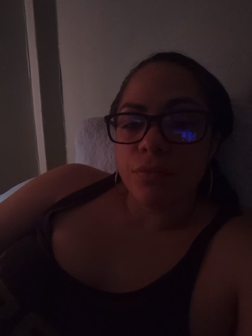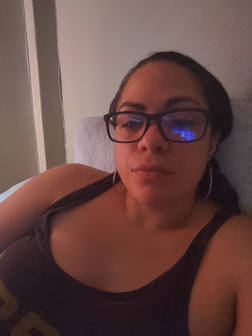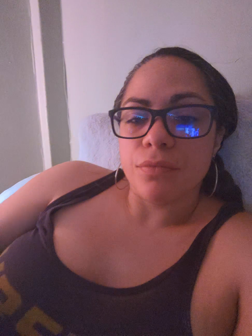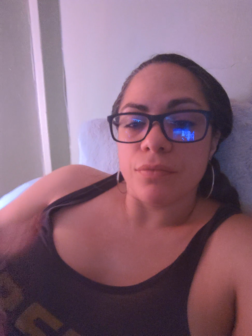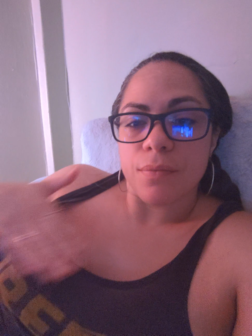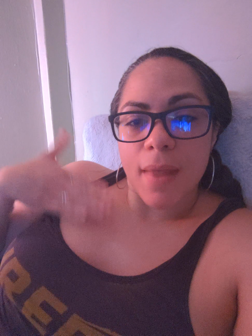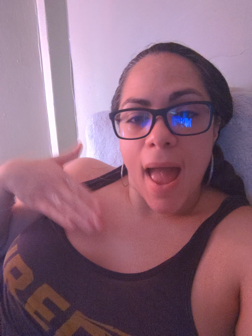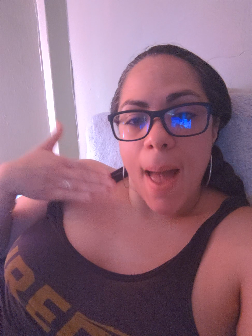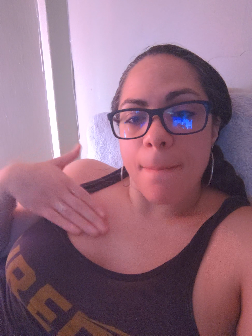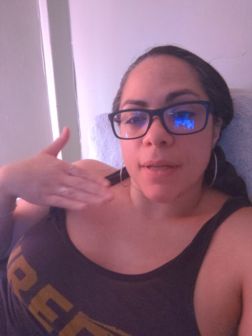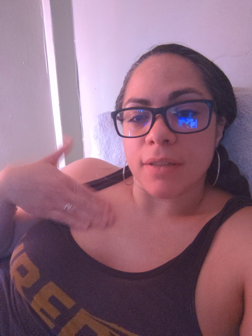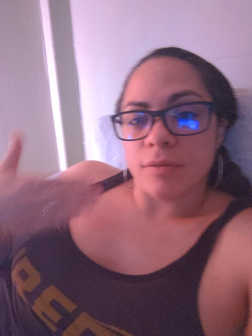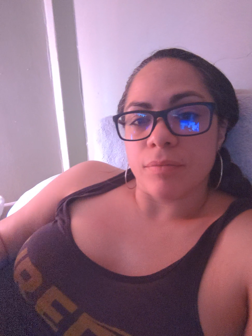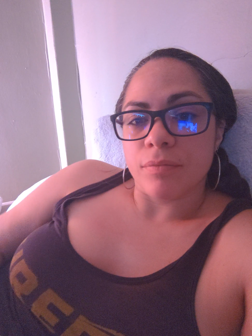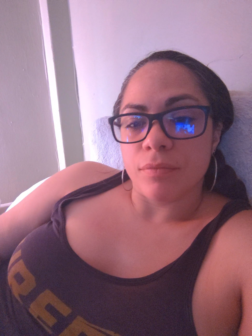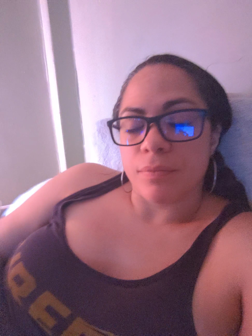happy